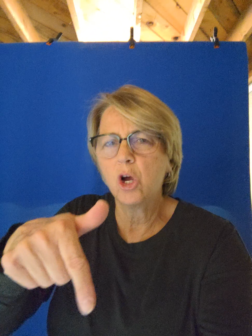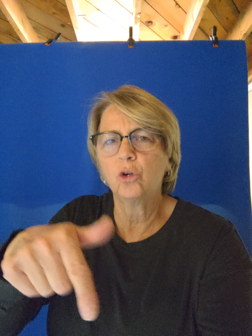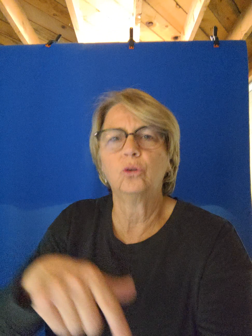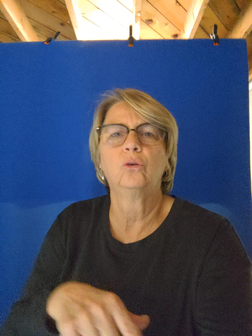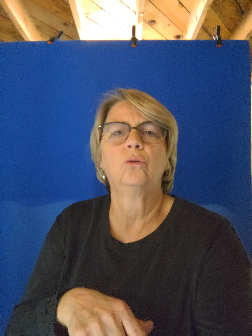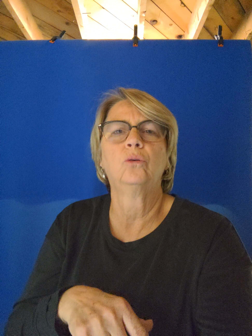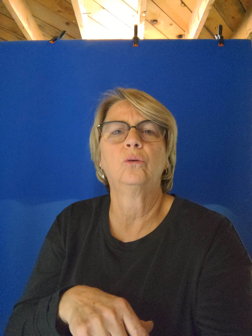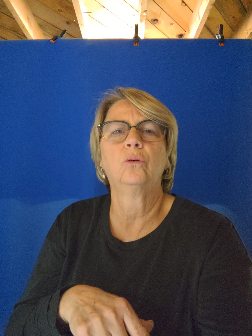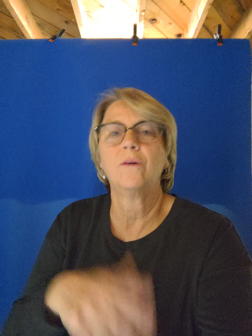later